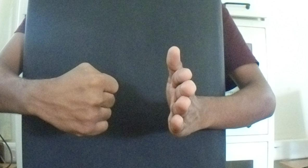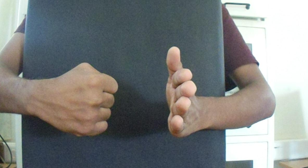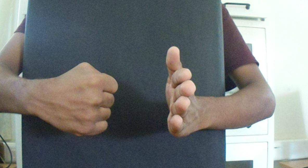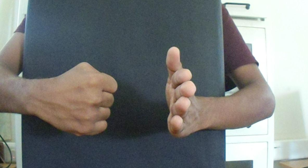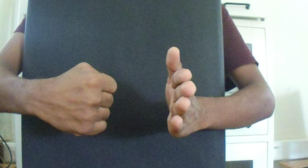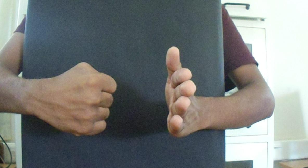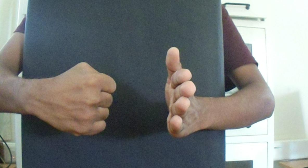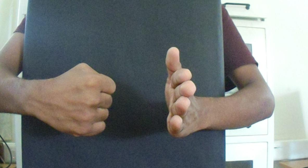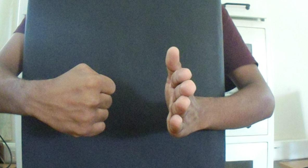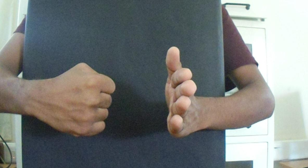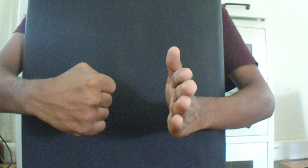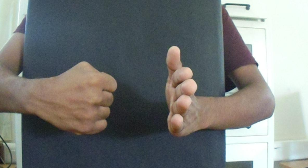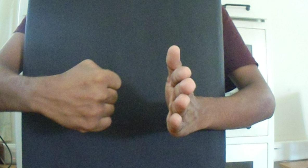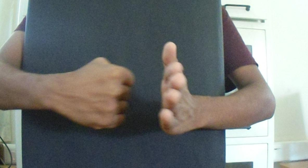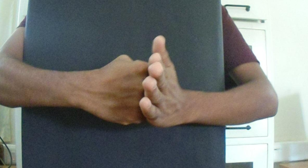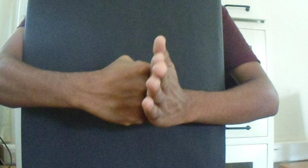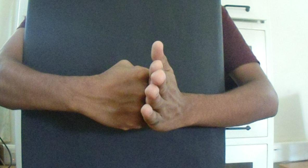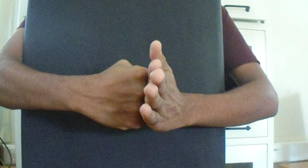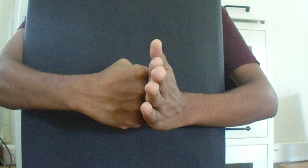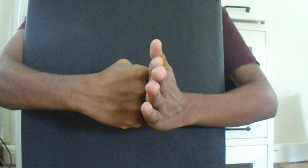accident